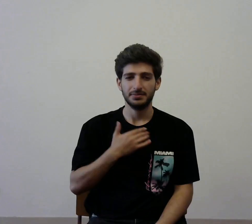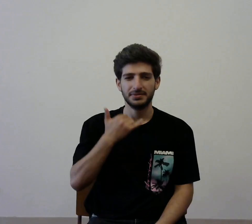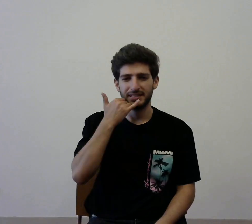telefon